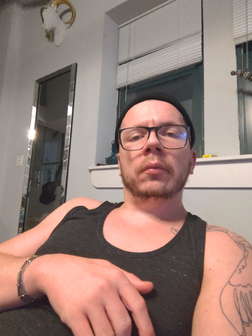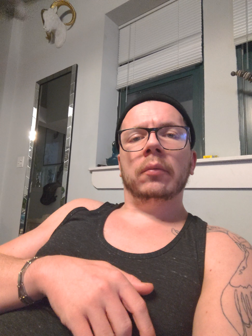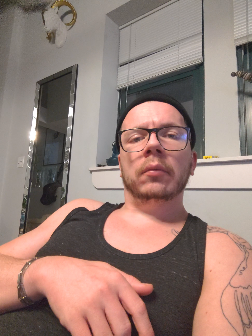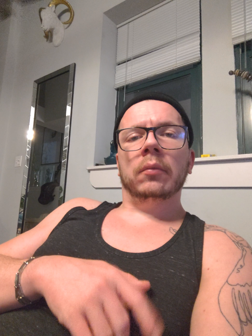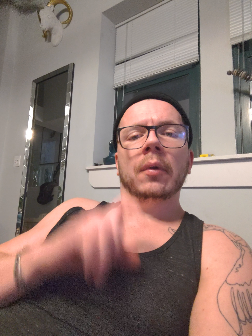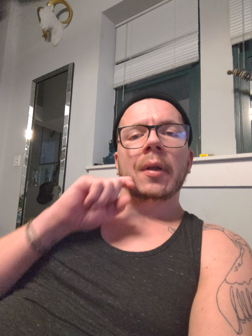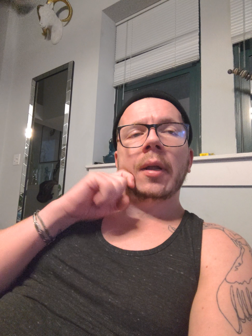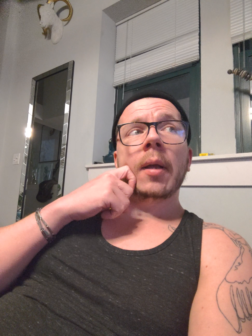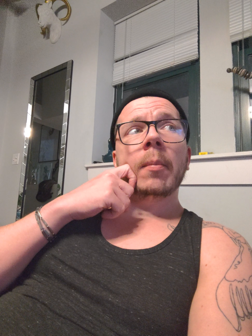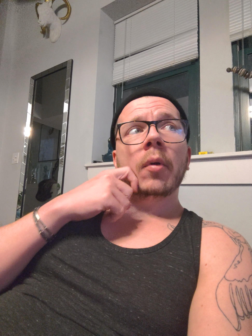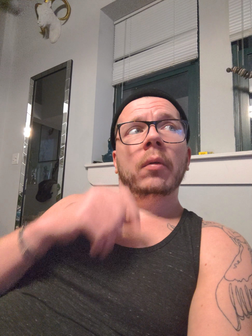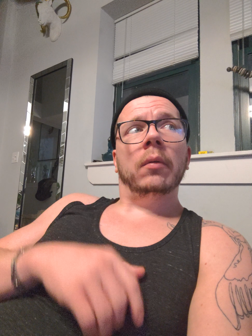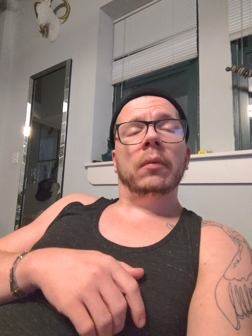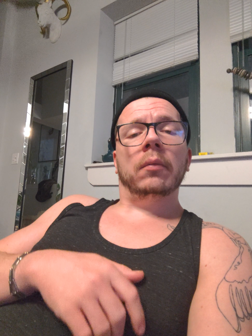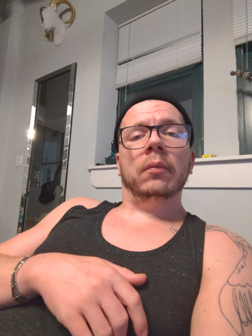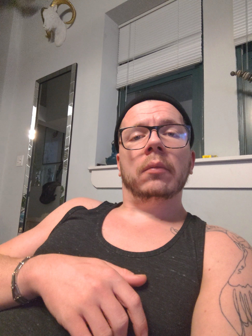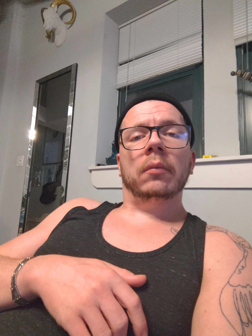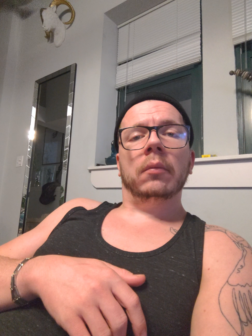apple